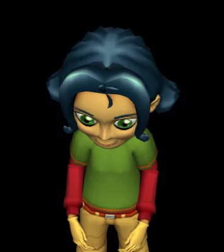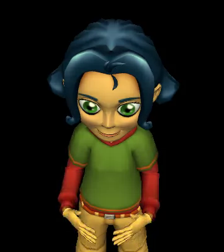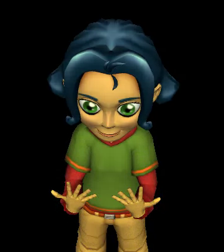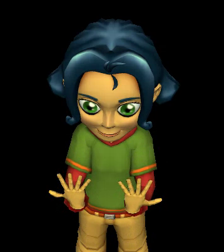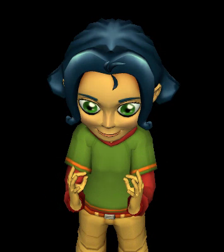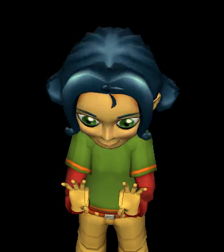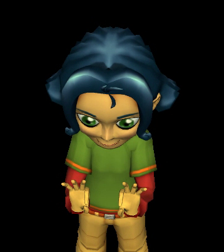10